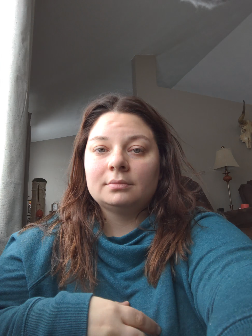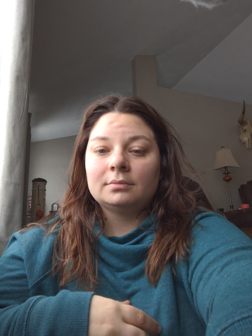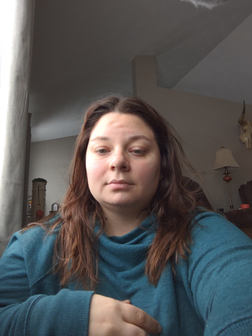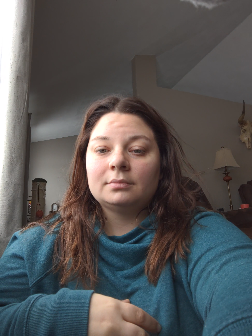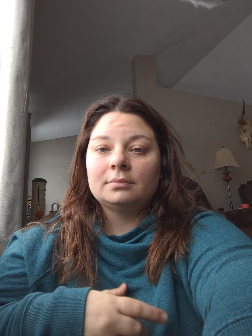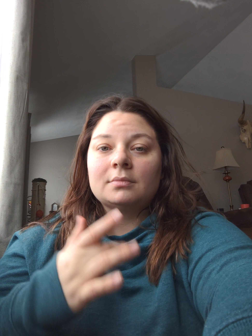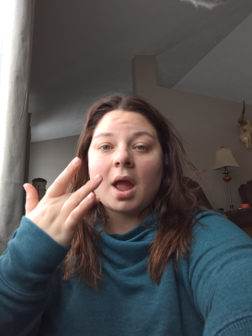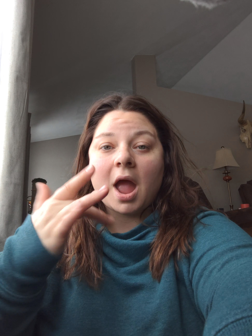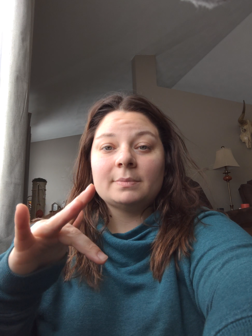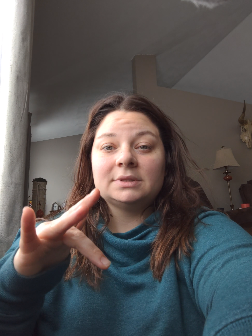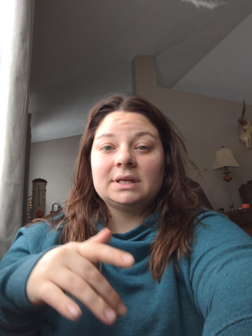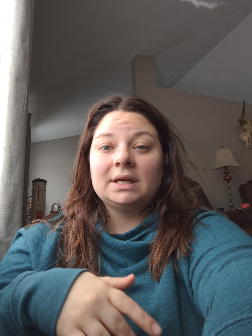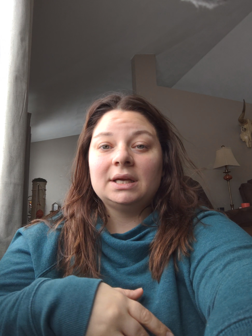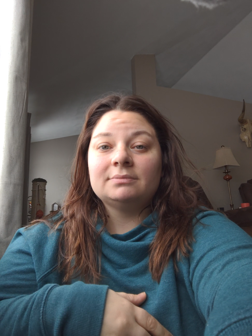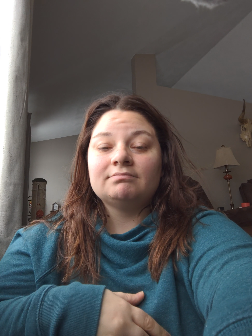empty